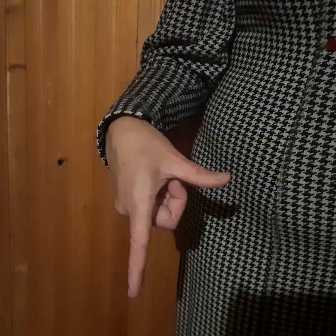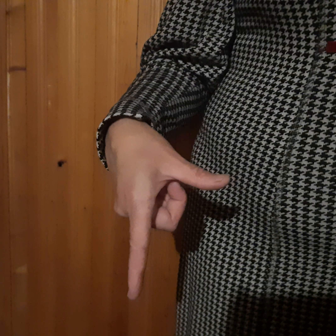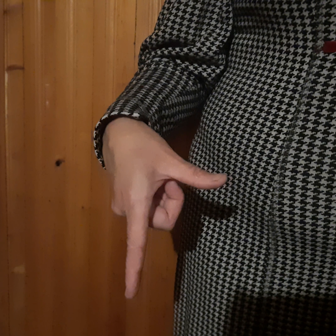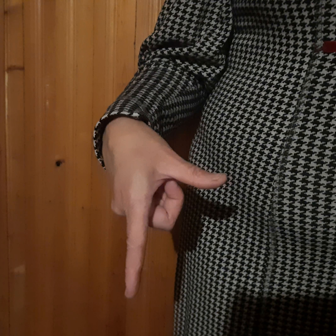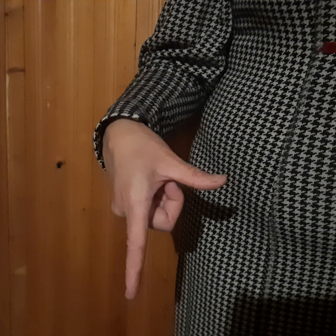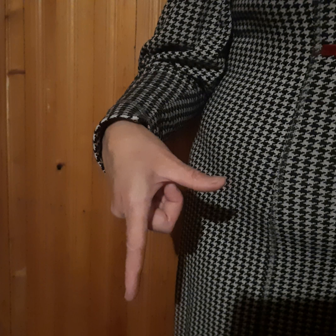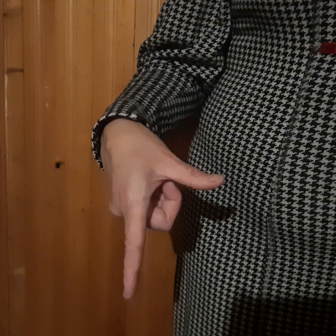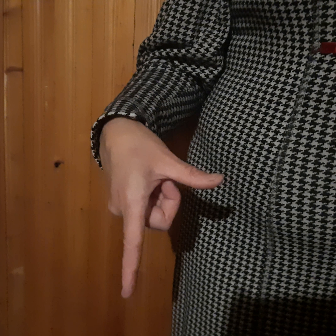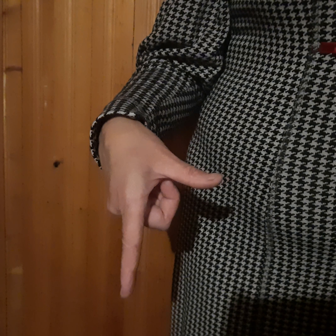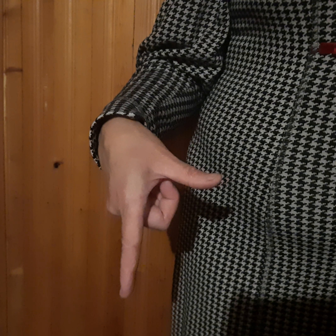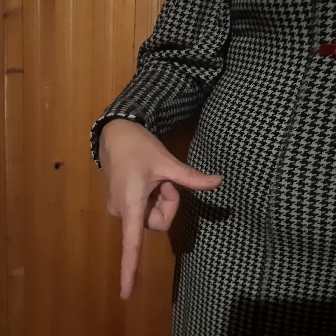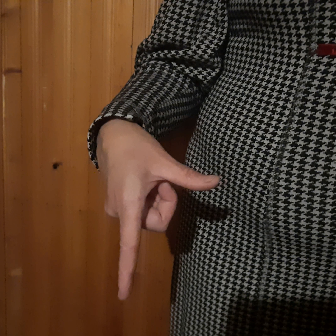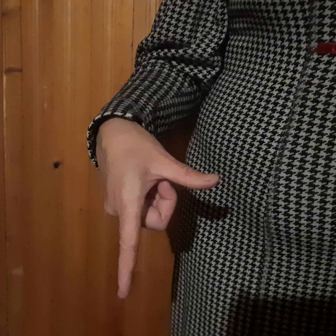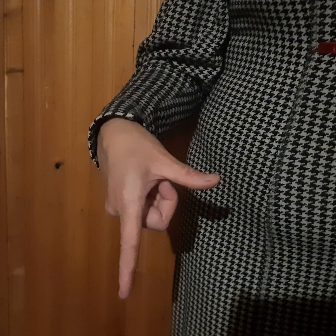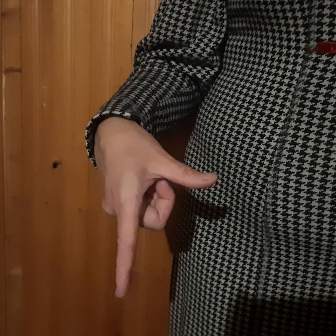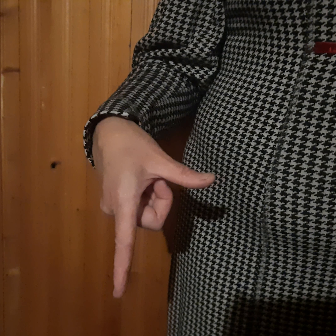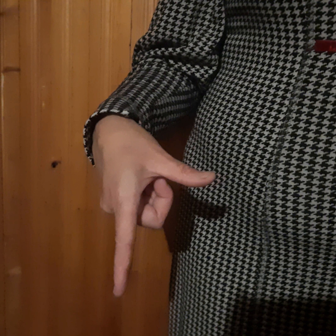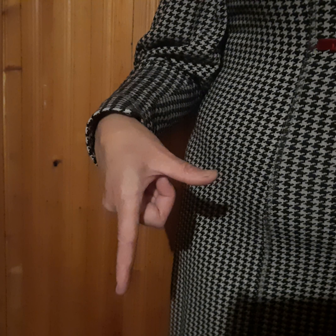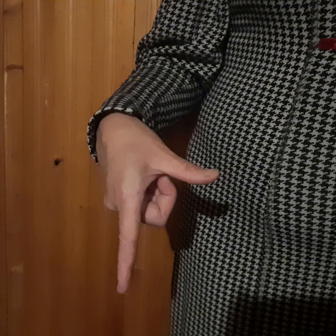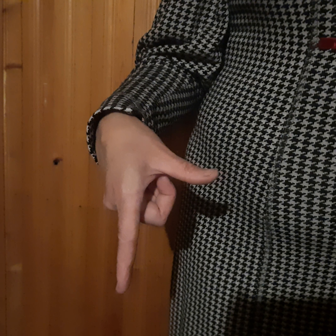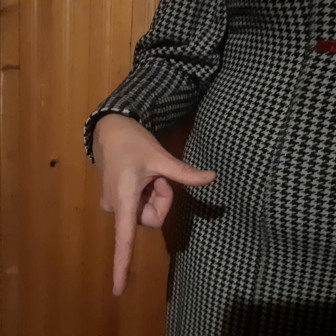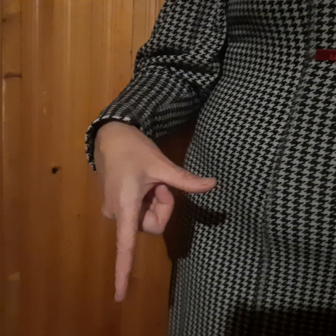Г